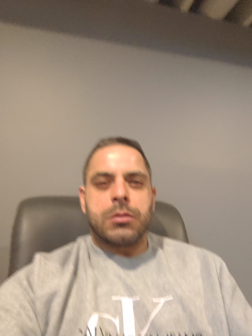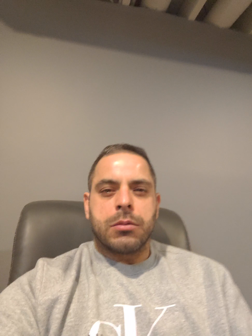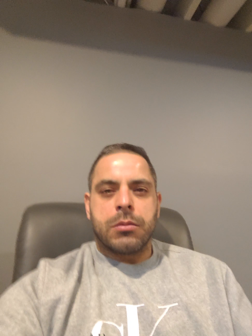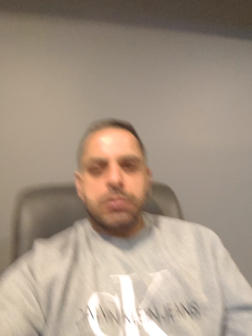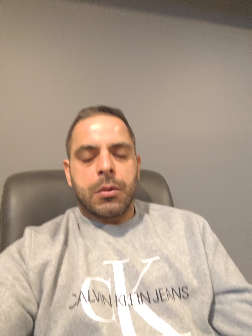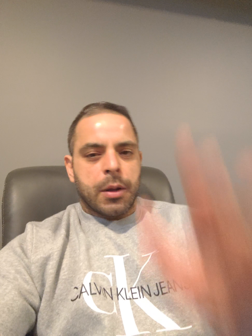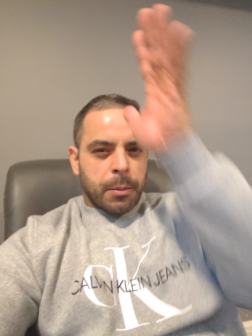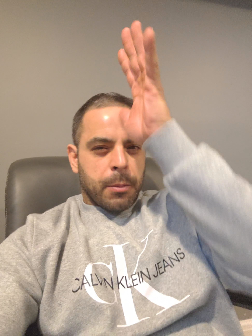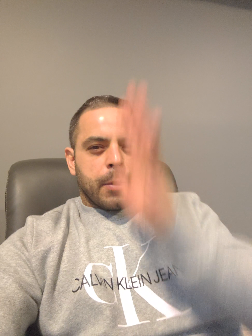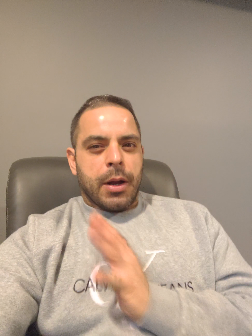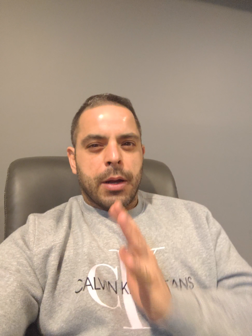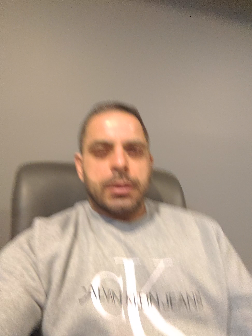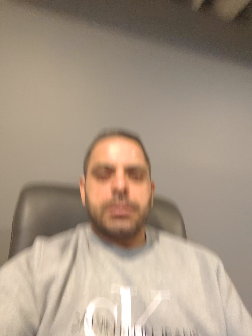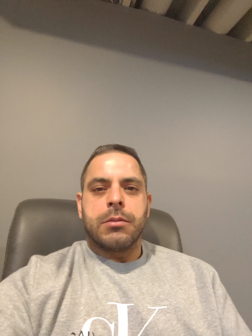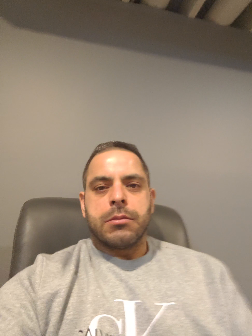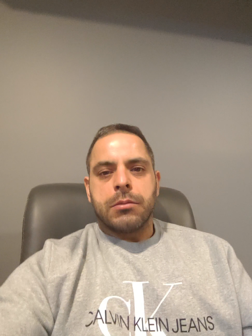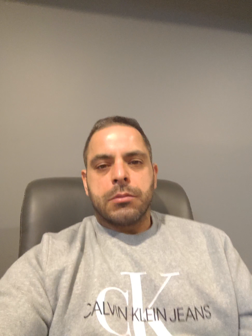man